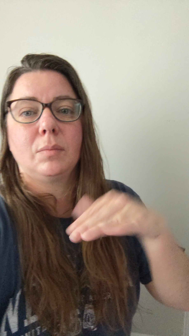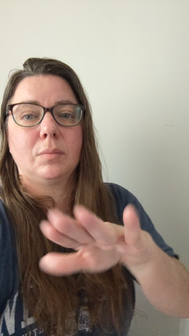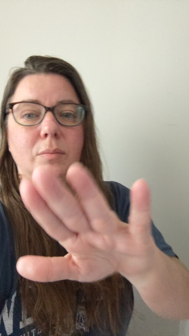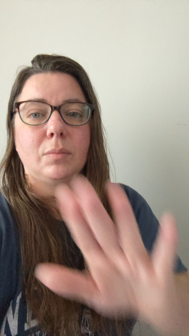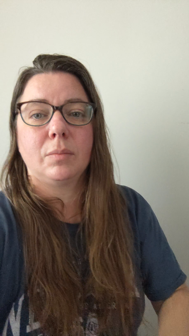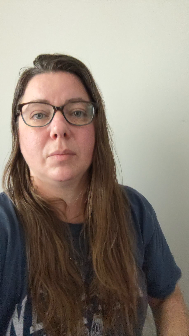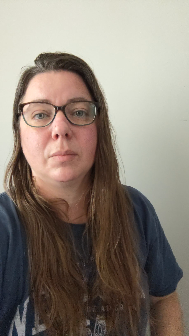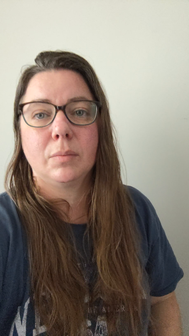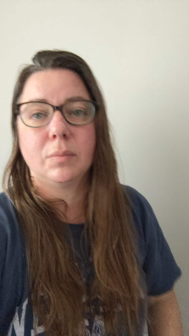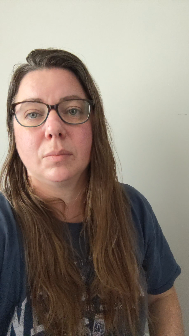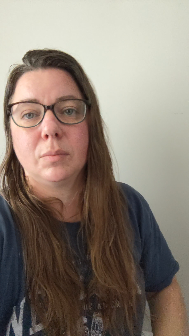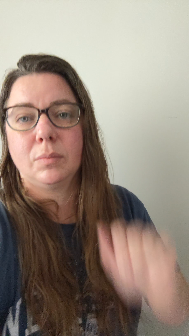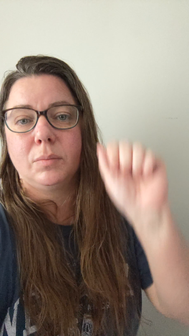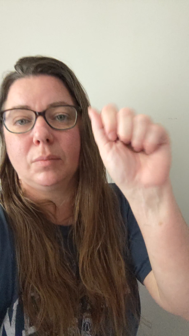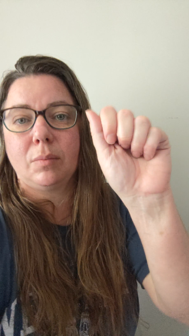knock